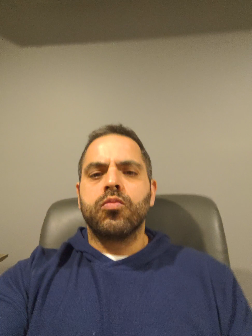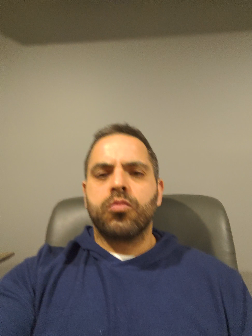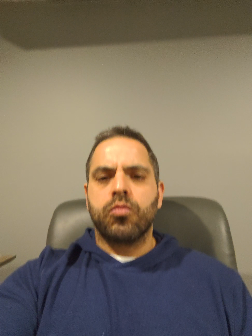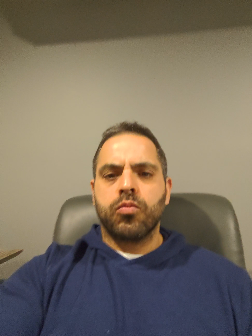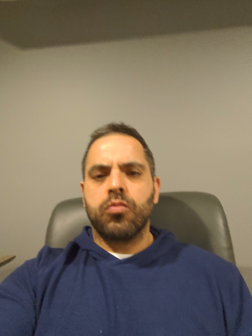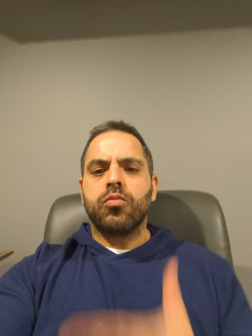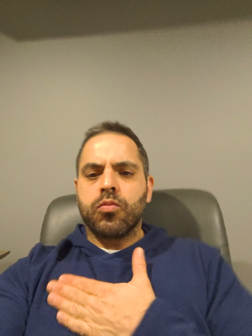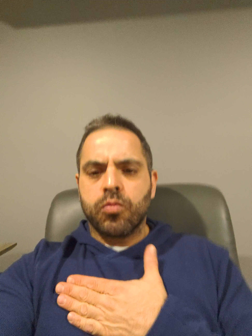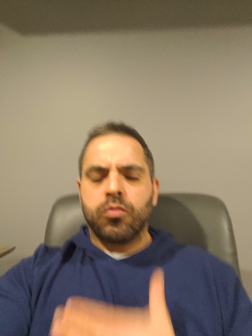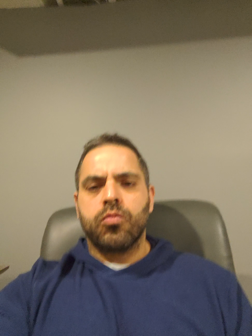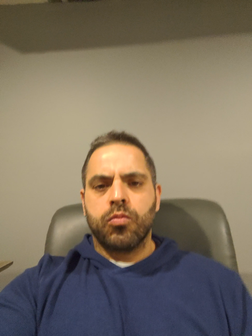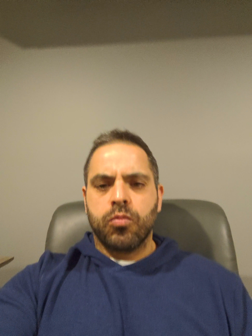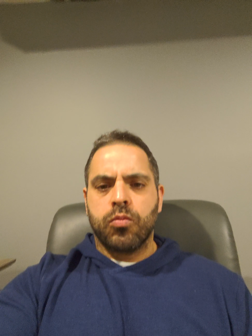my